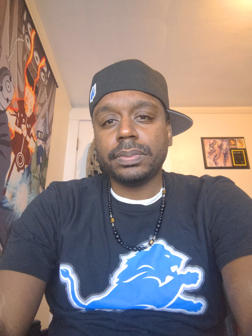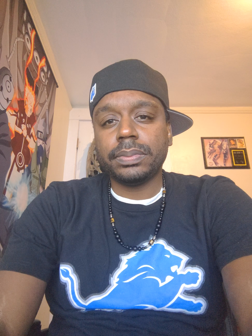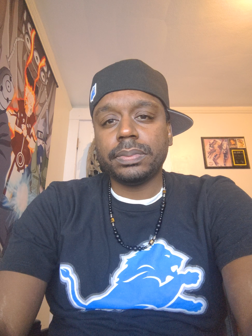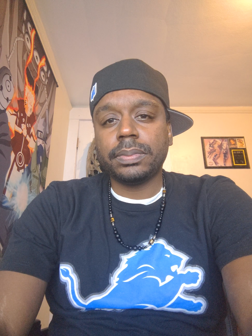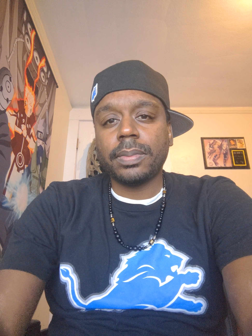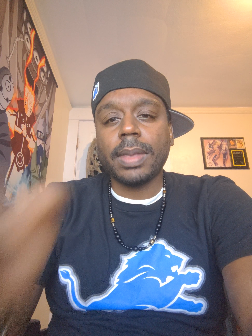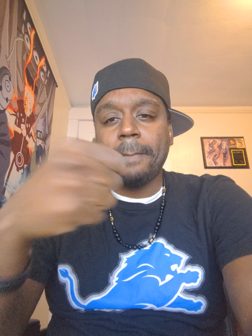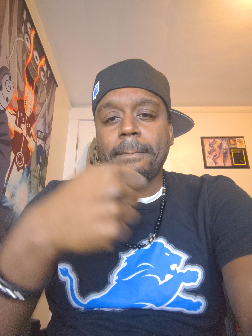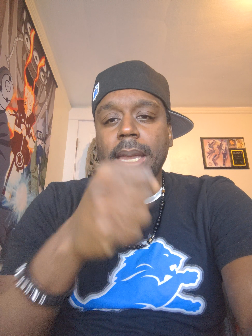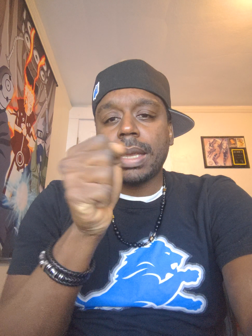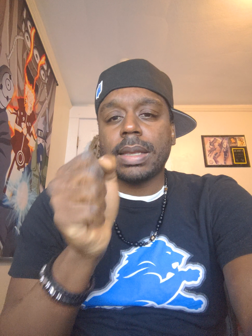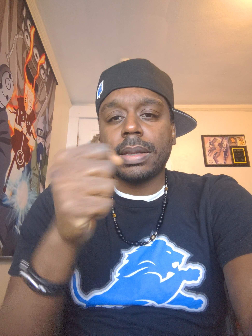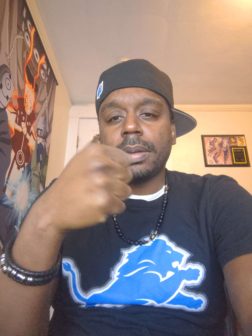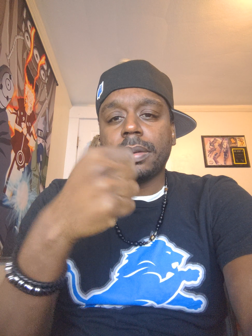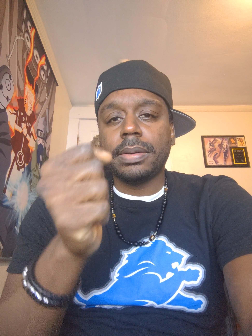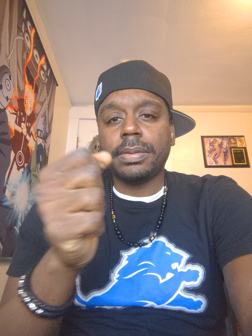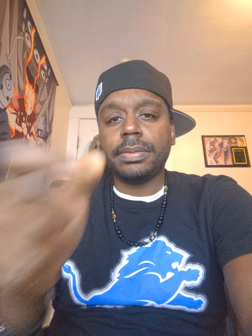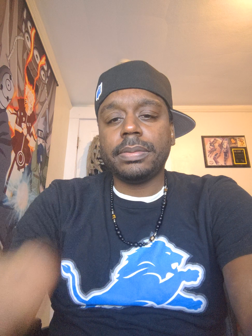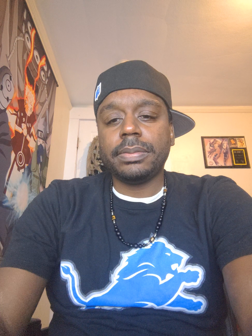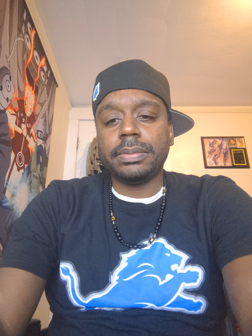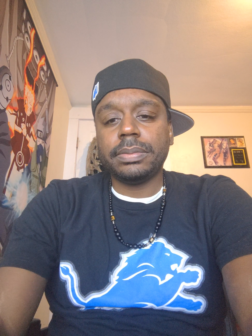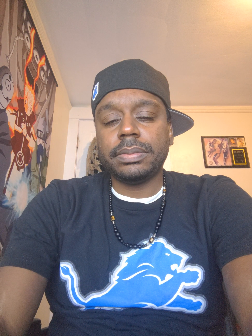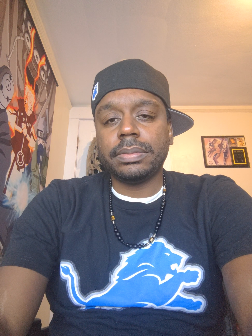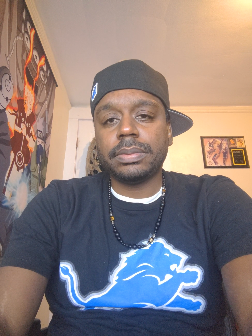make